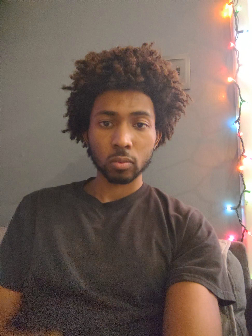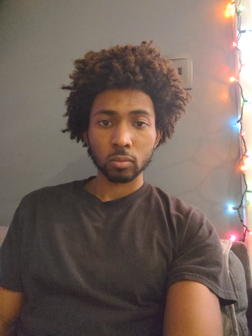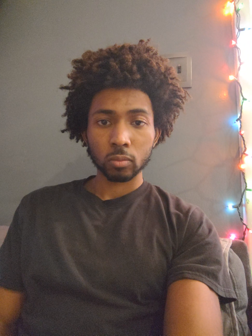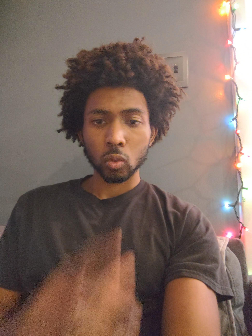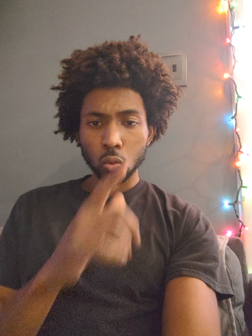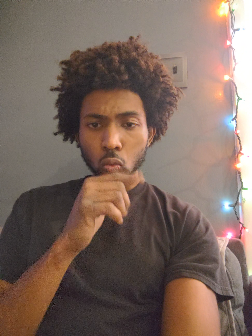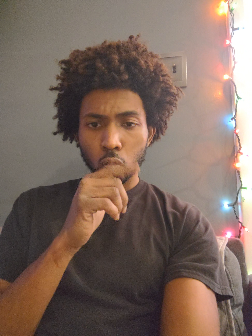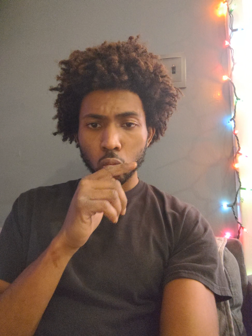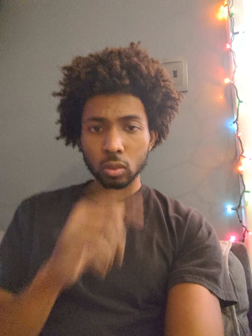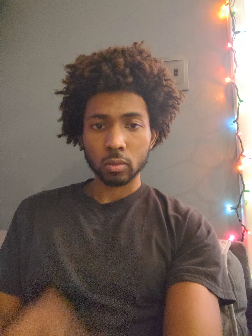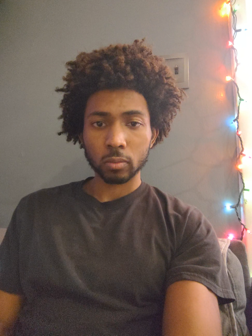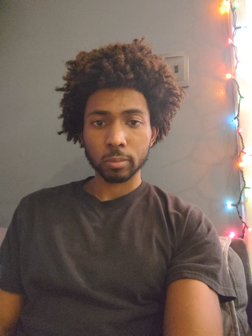who